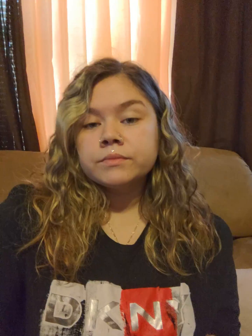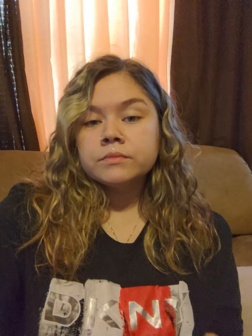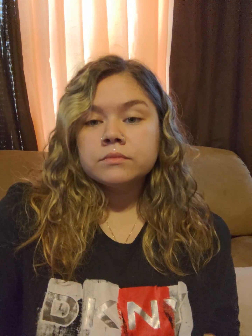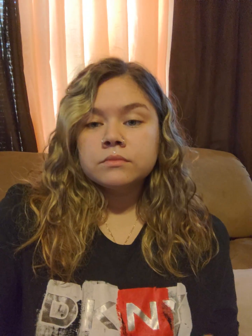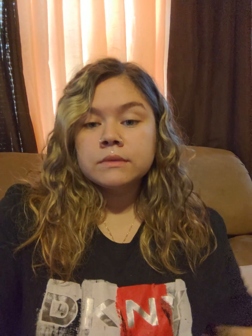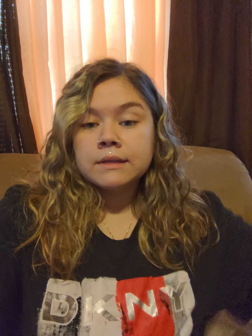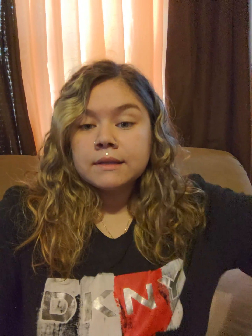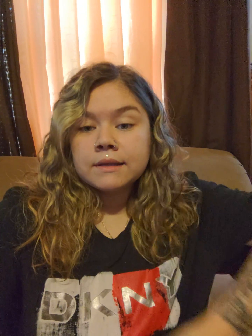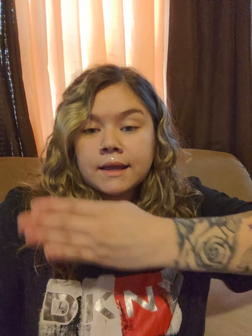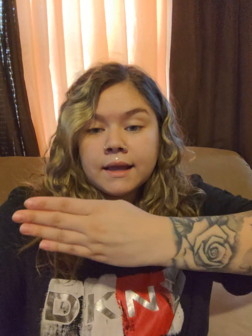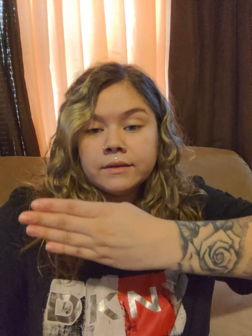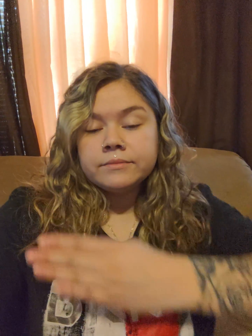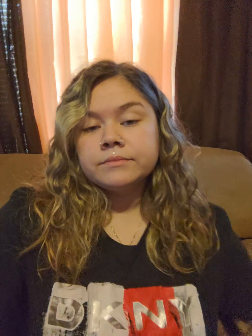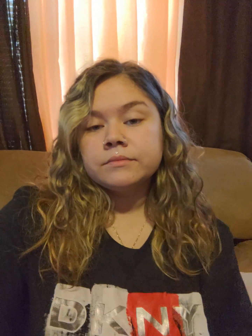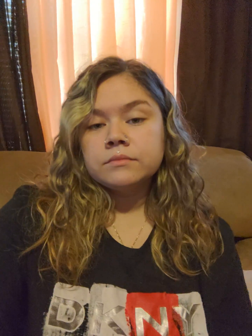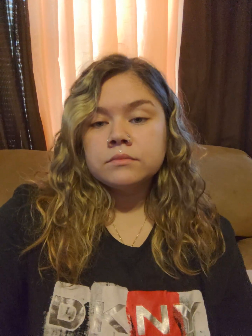kick